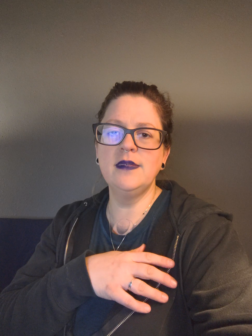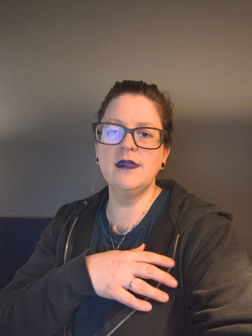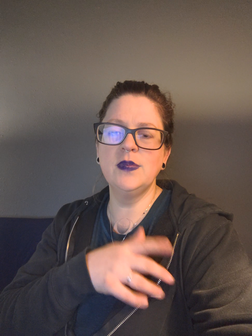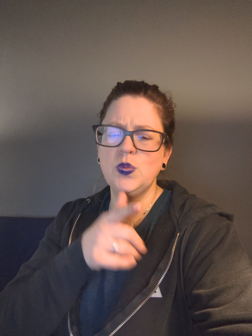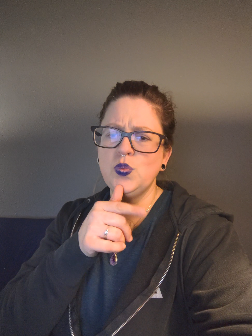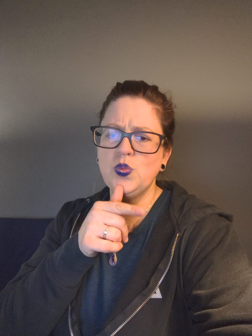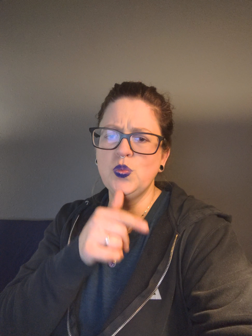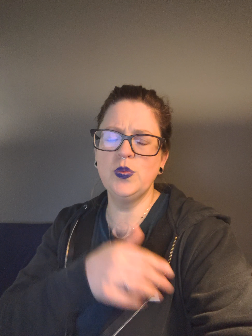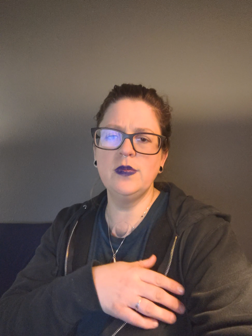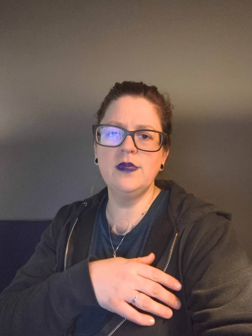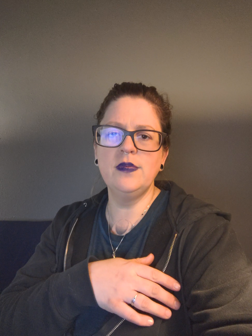who